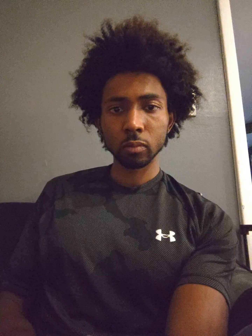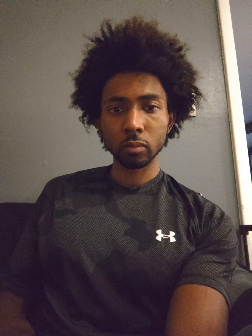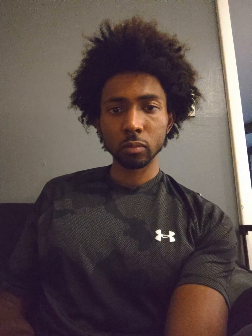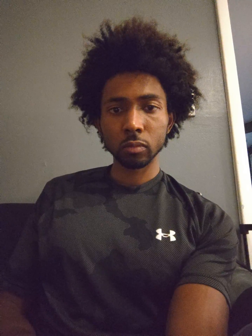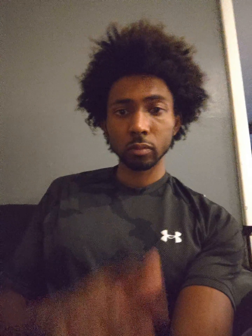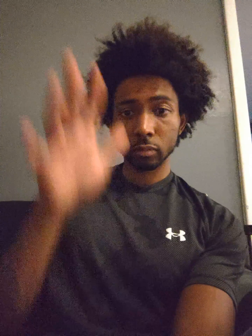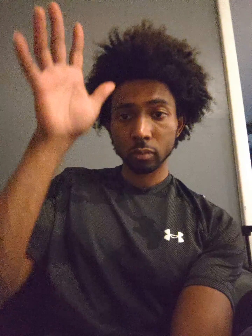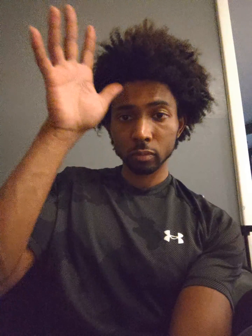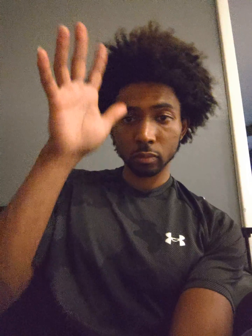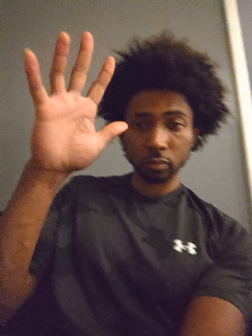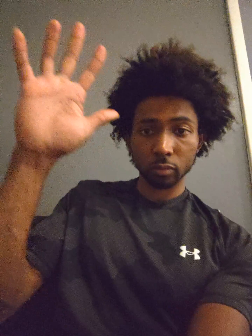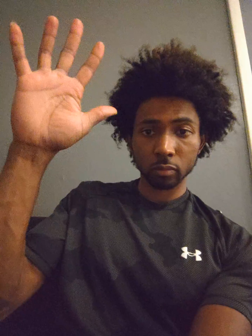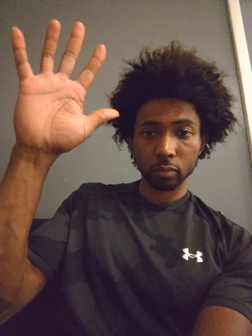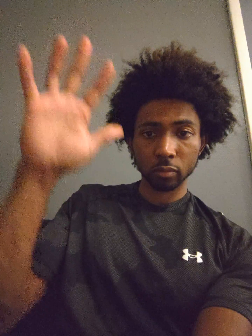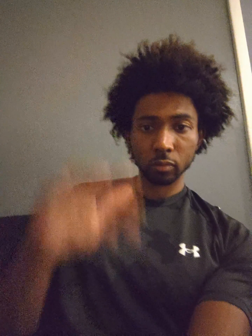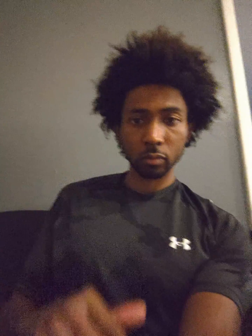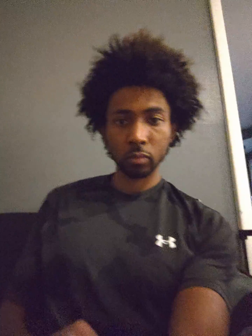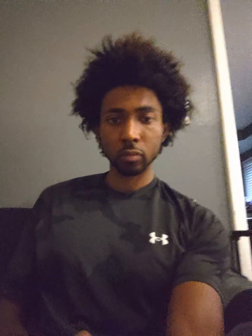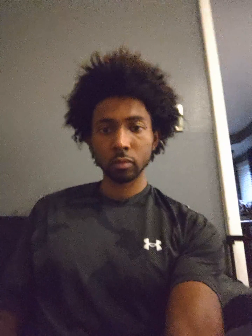deer